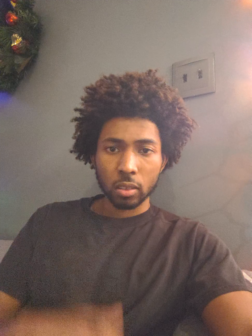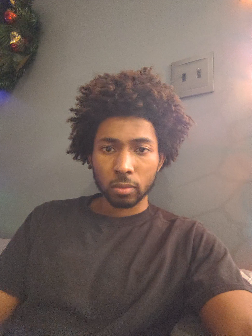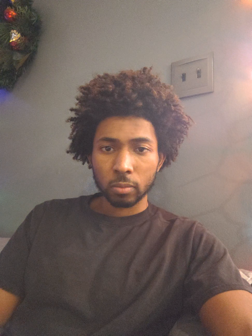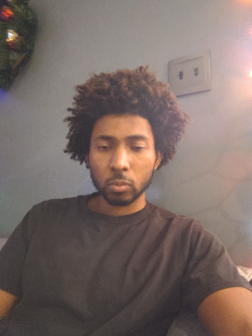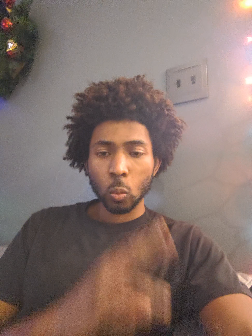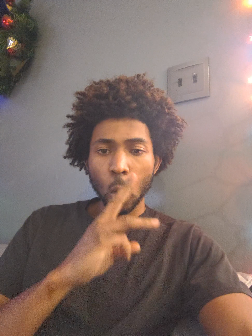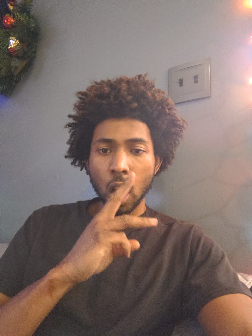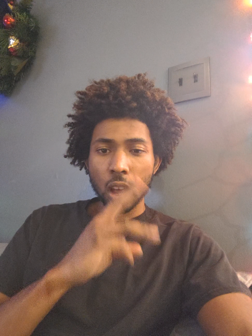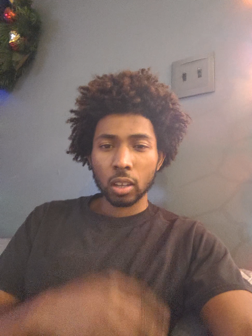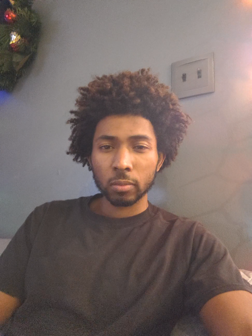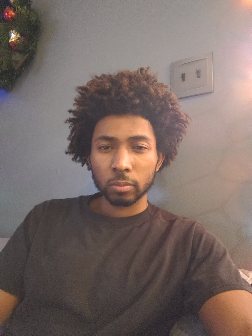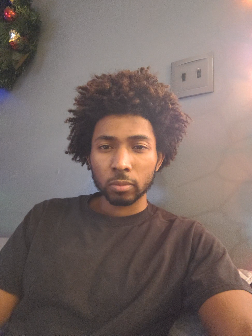water